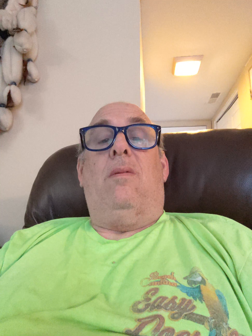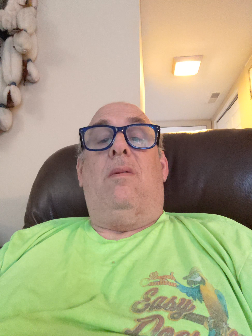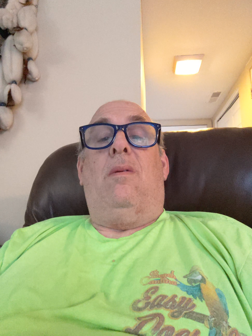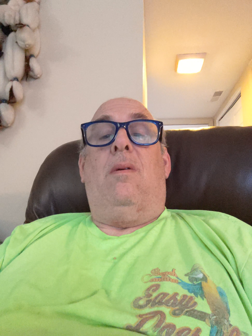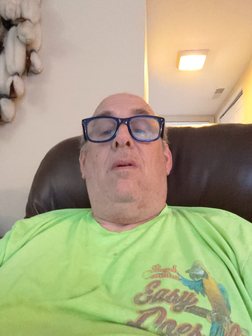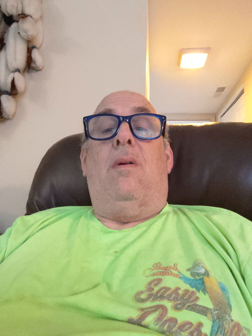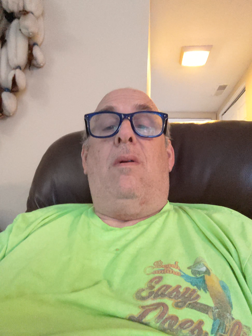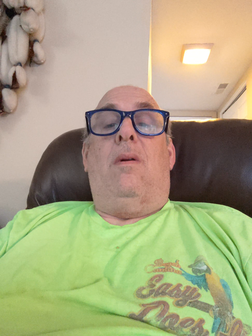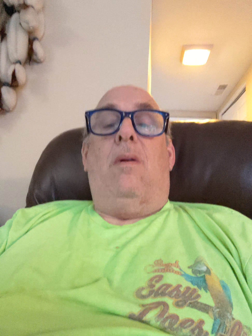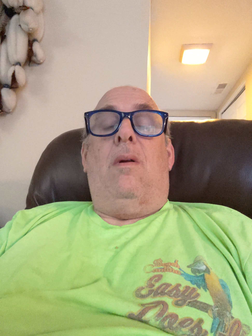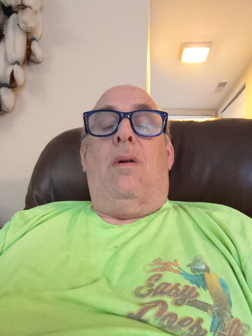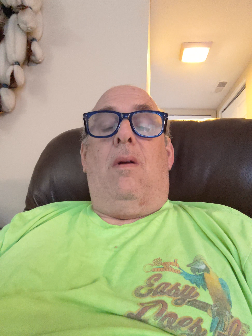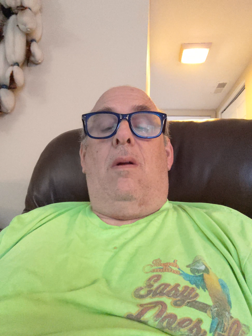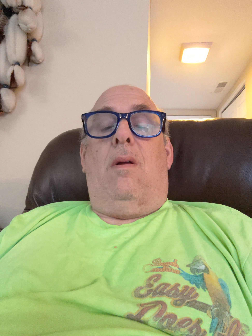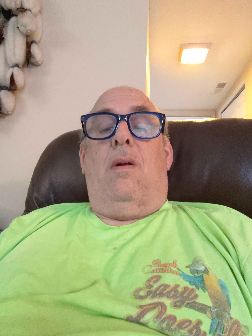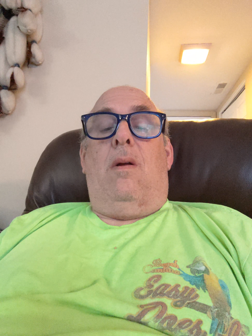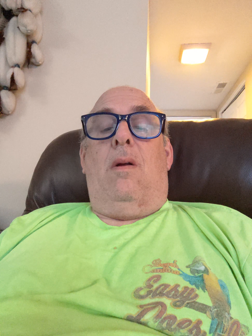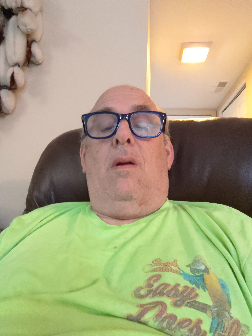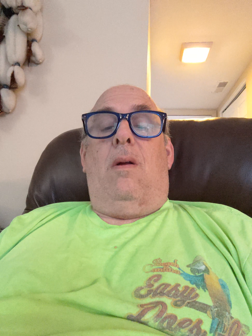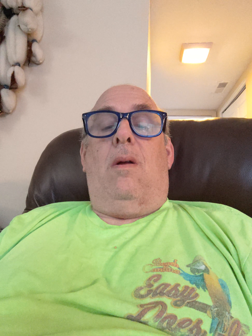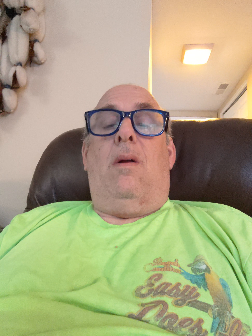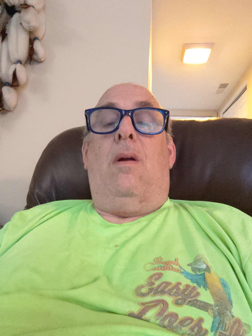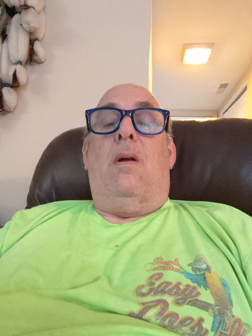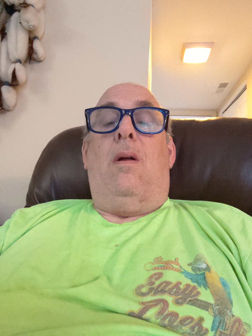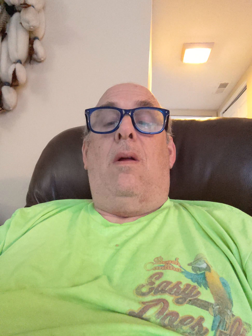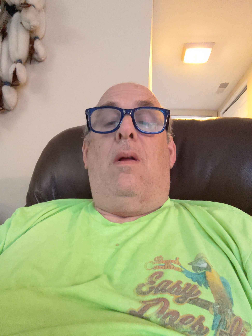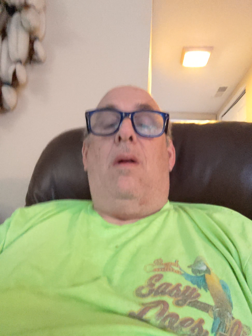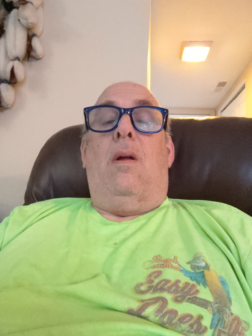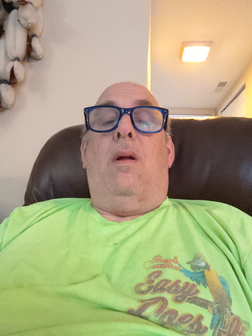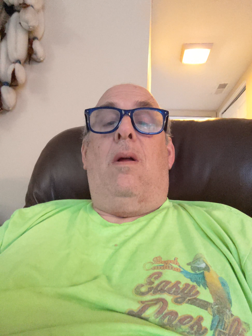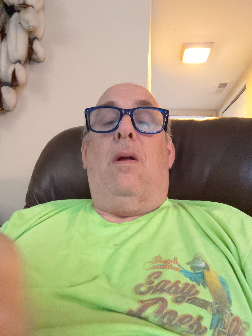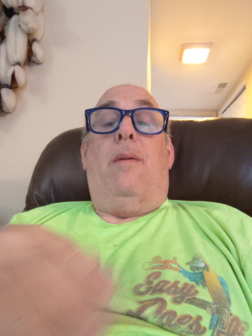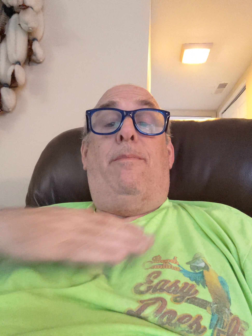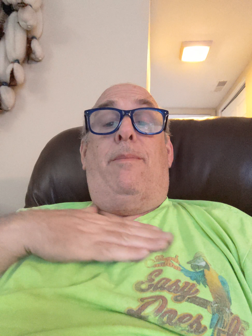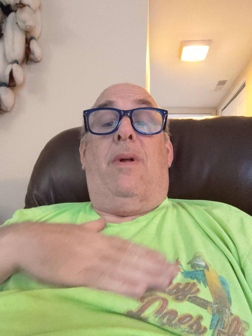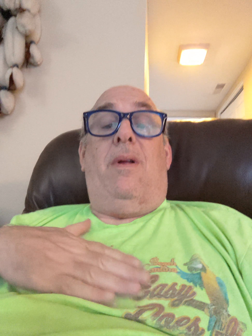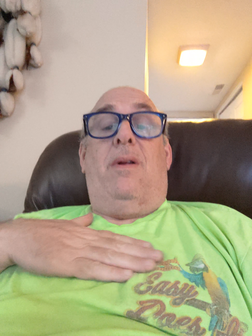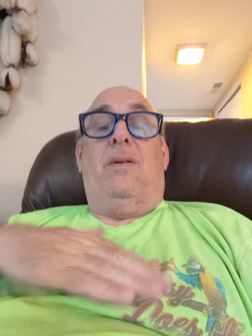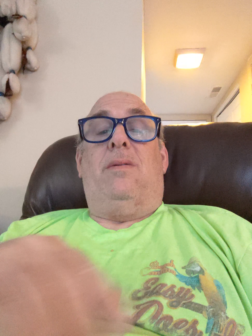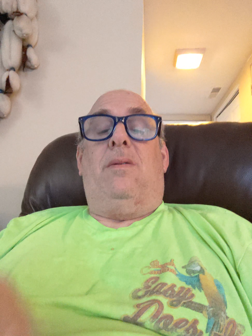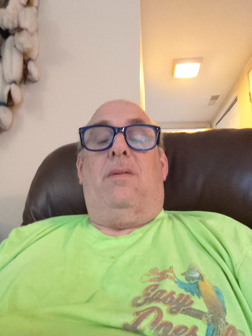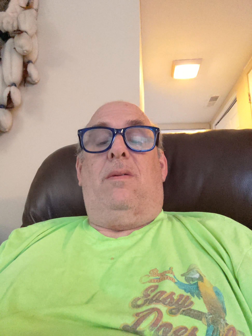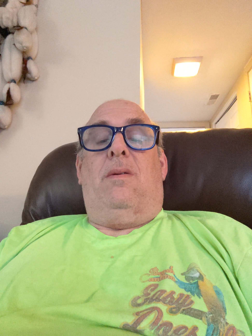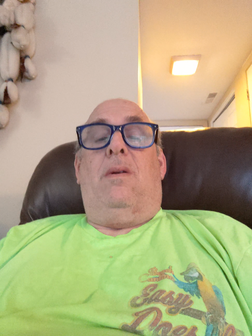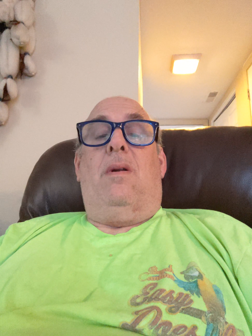please